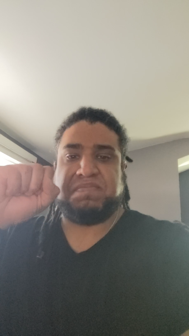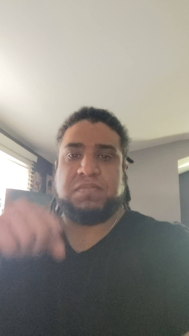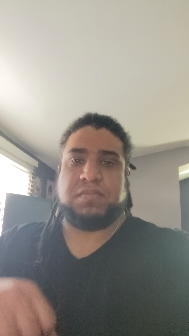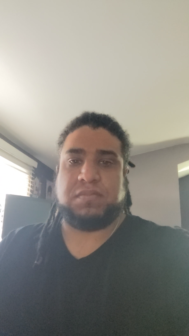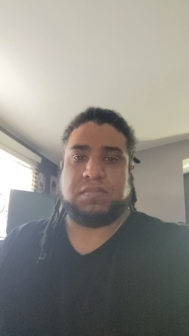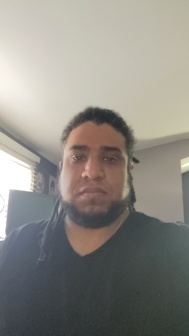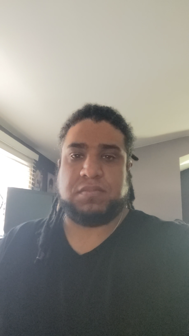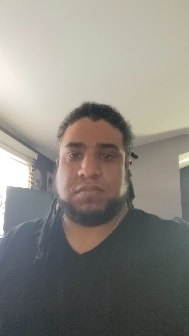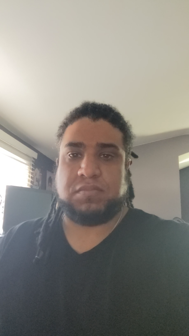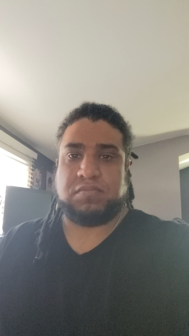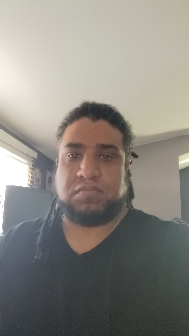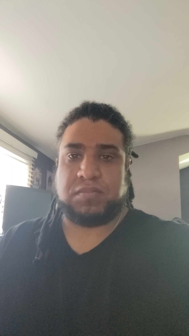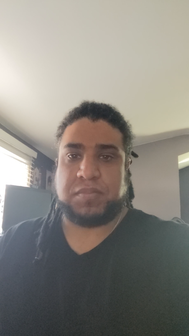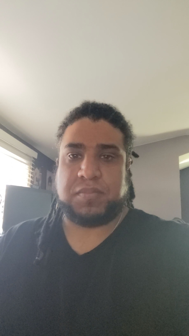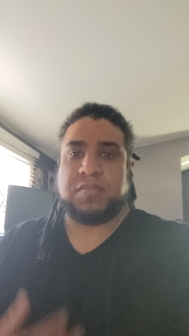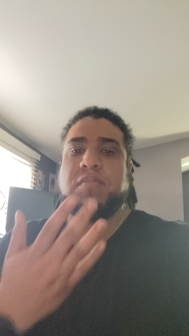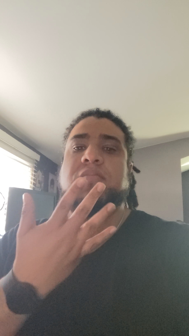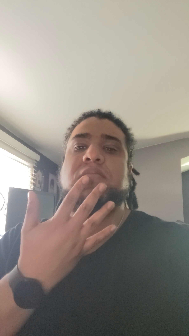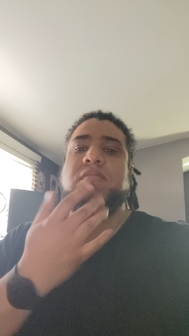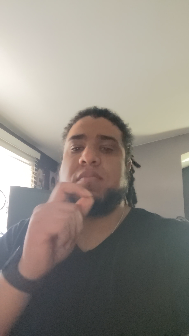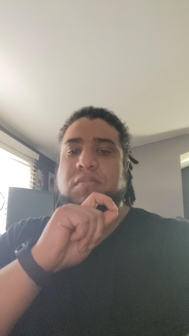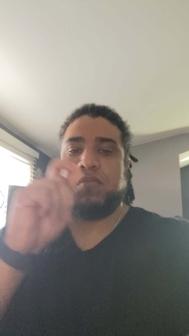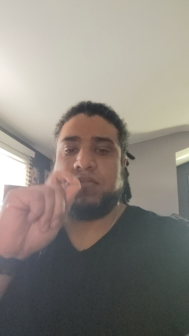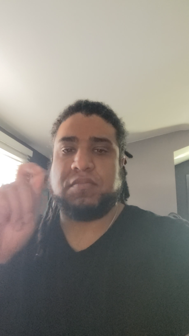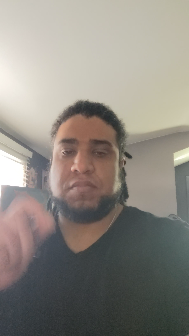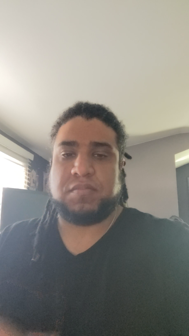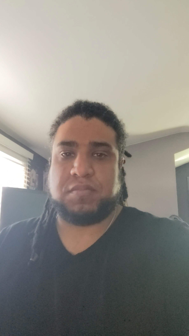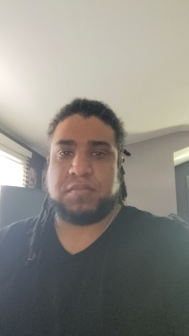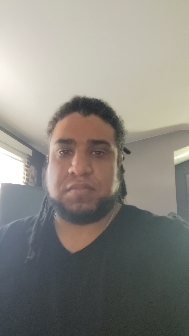crayon